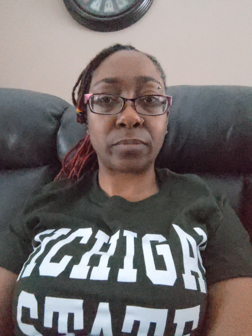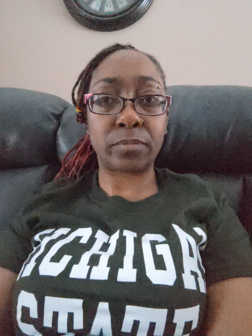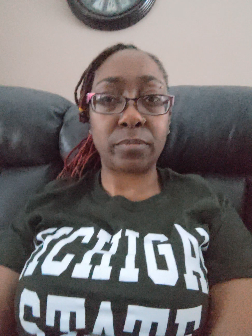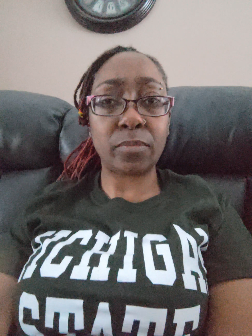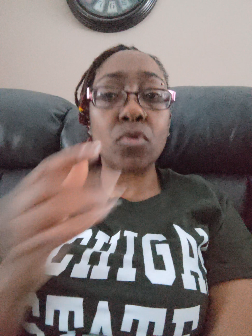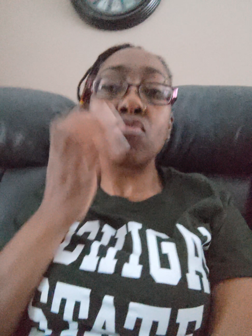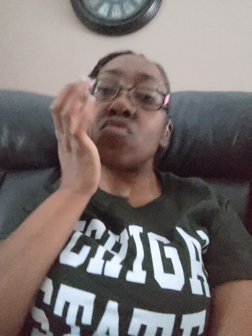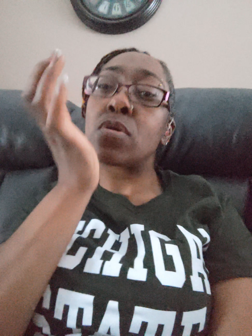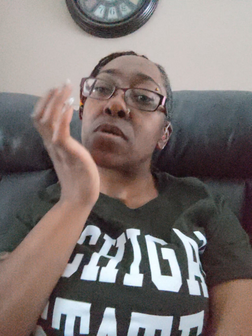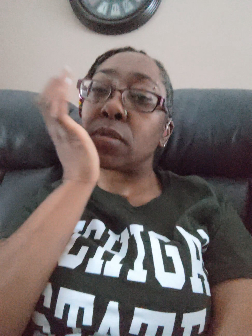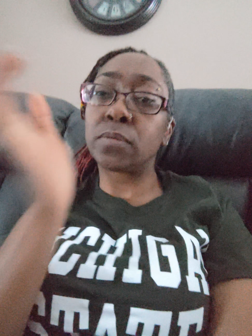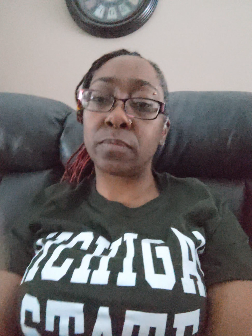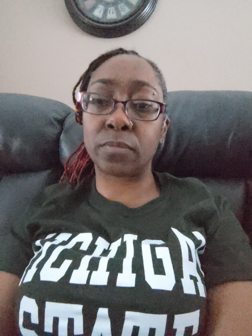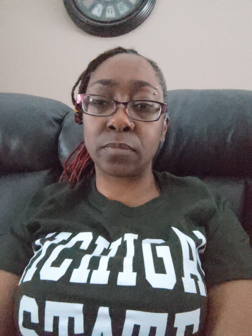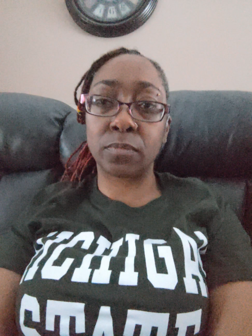grass